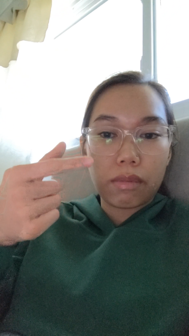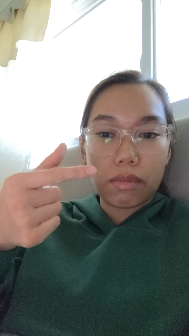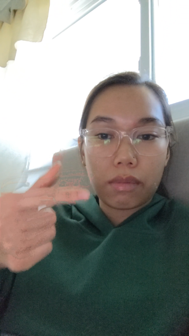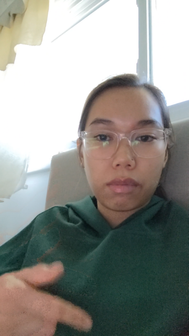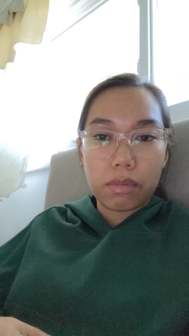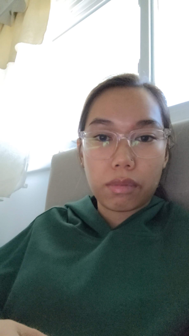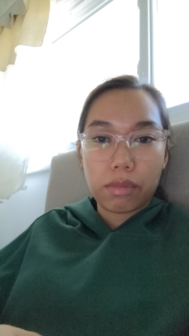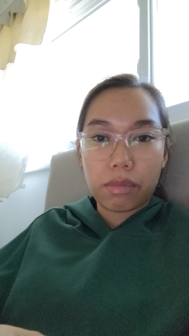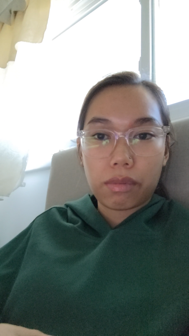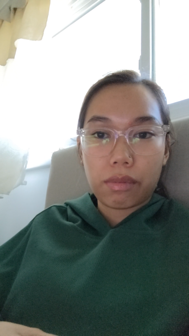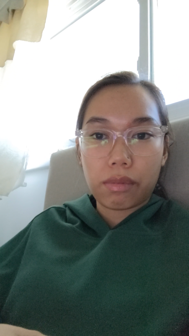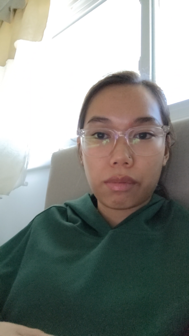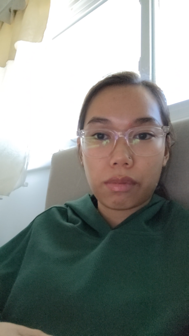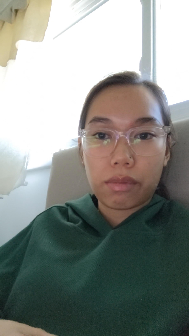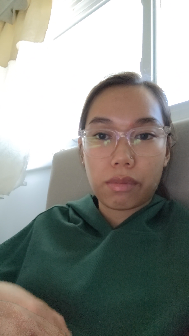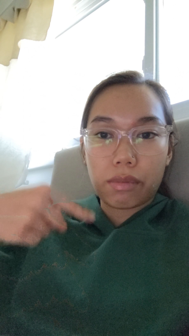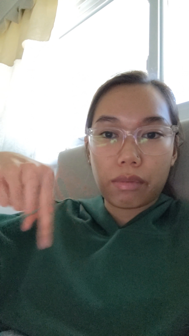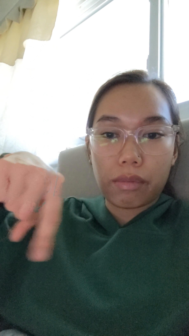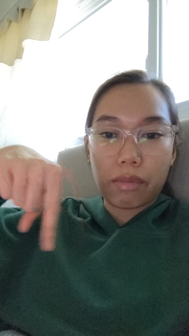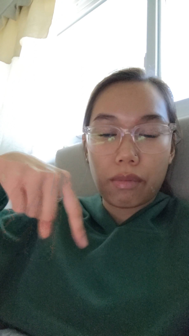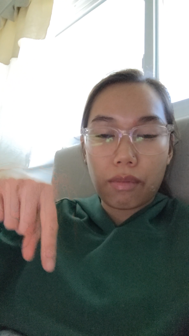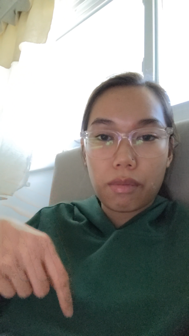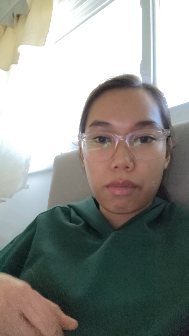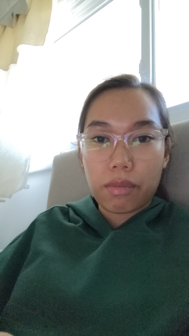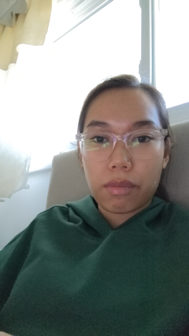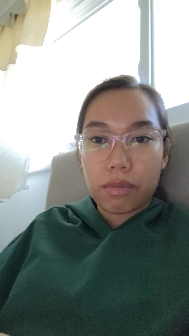flip-flop